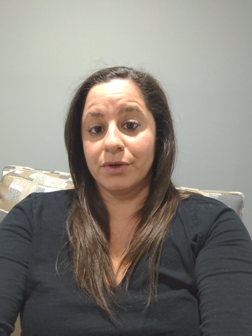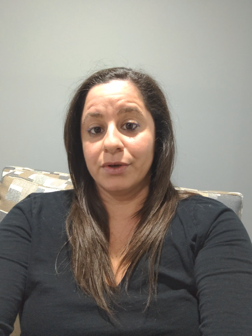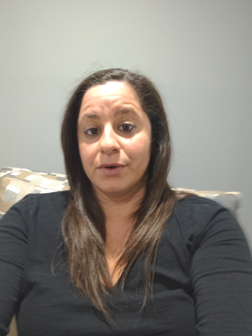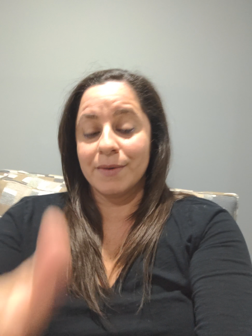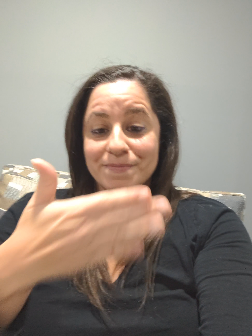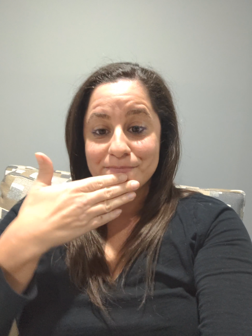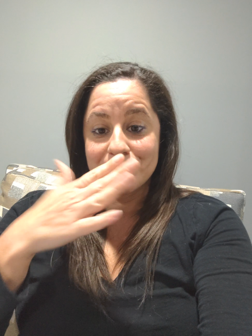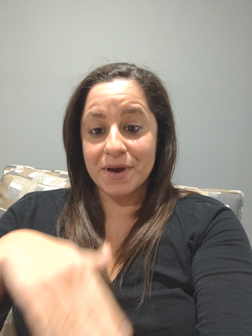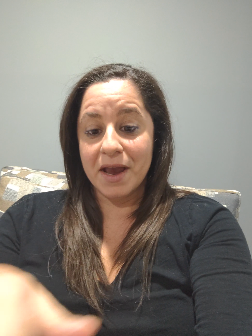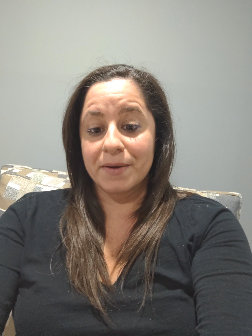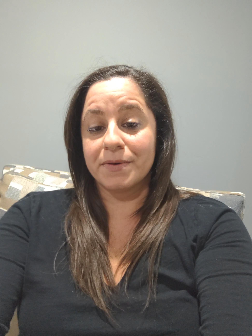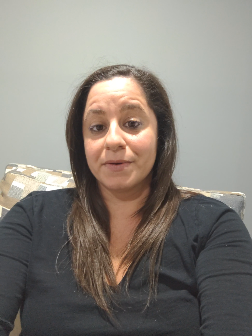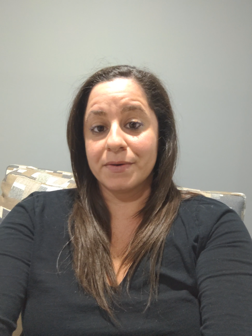bad